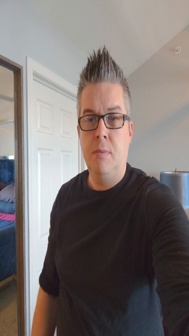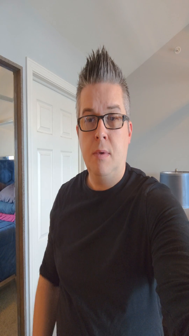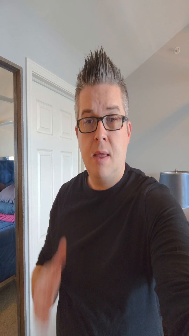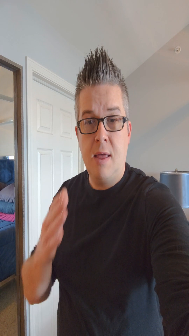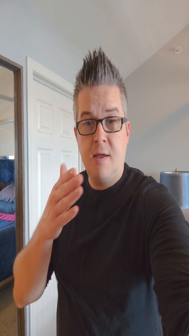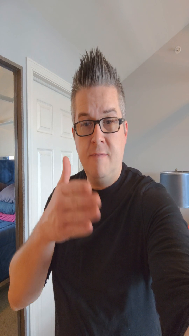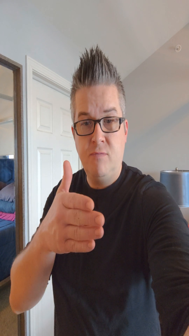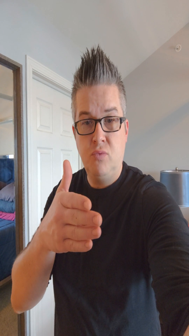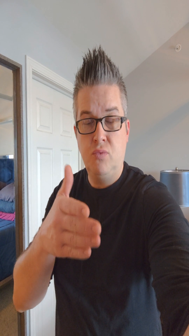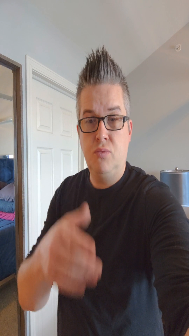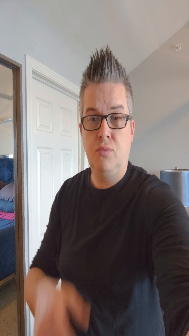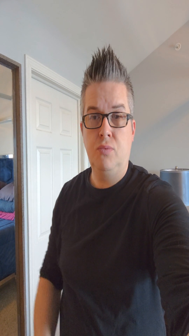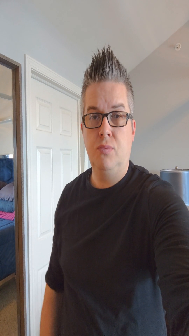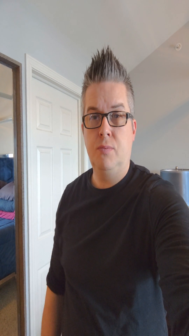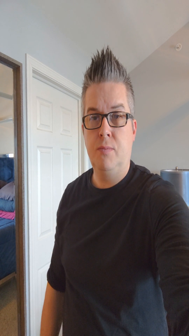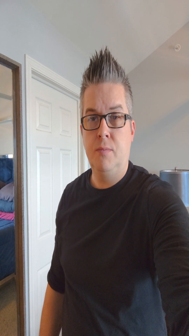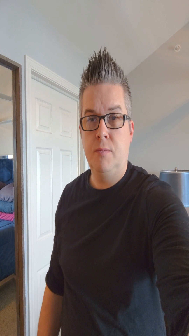after